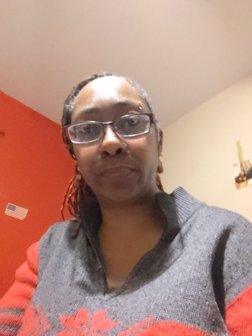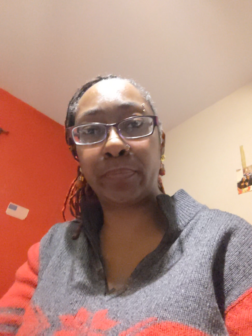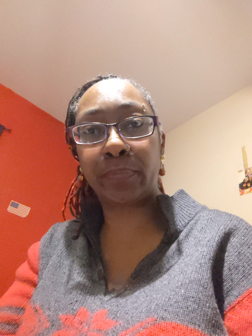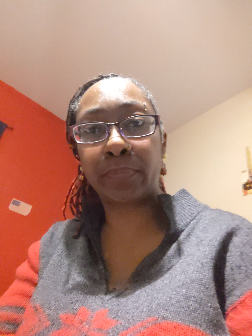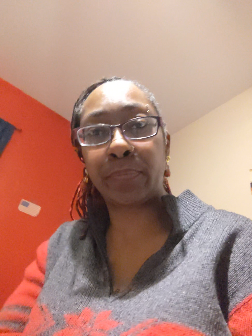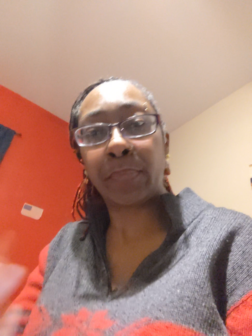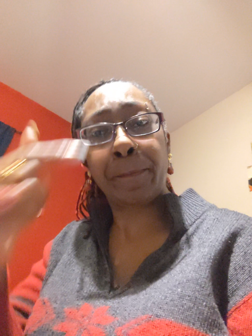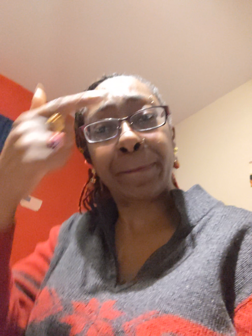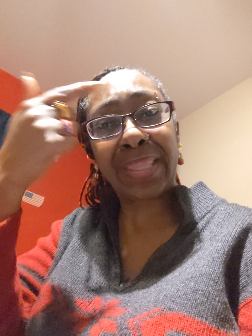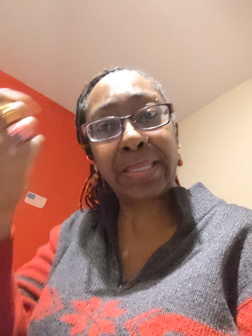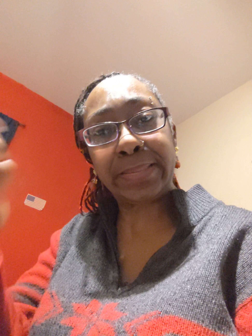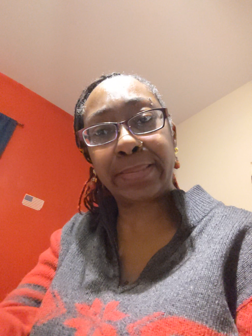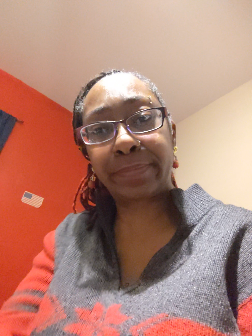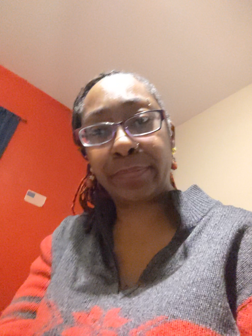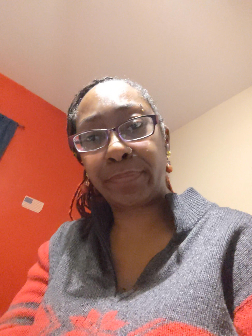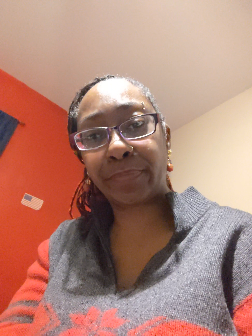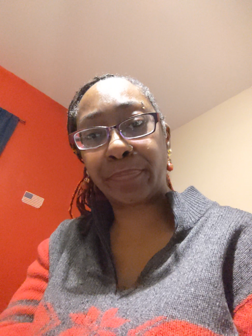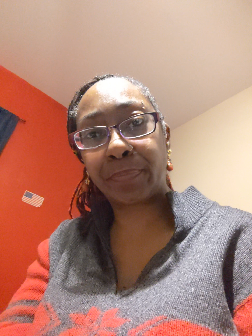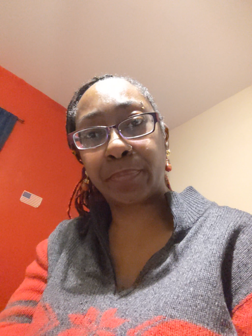because